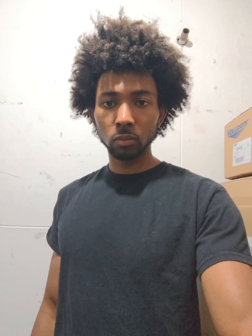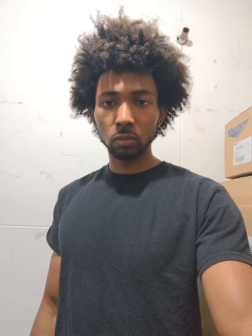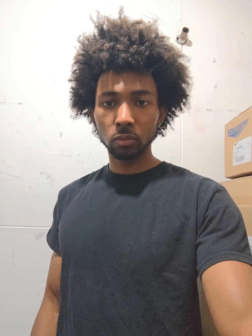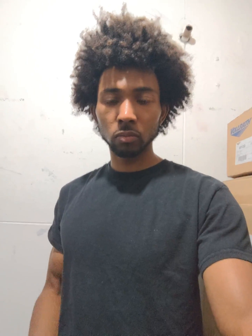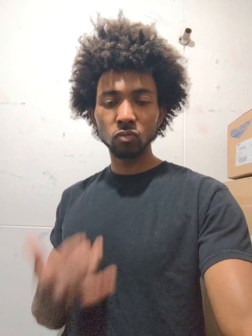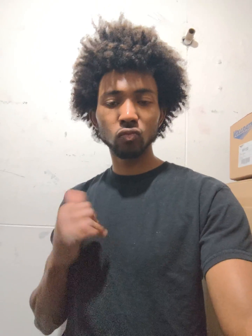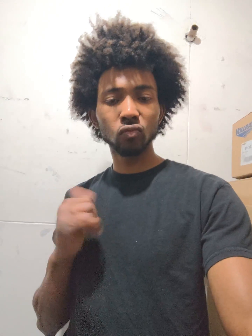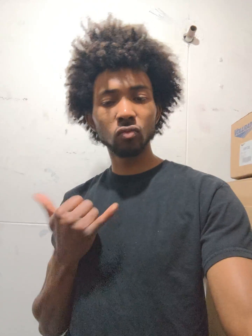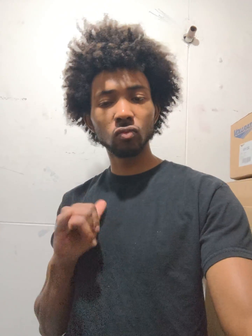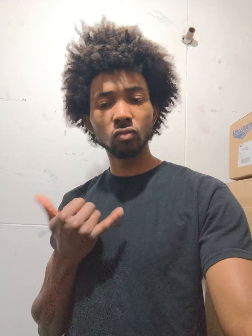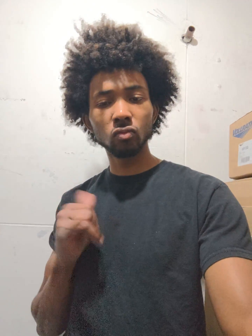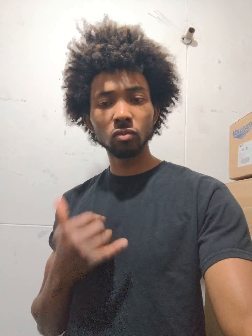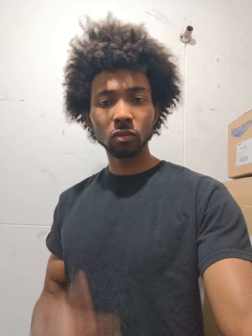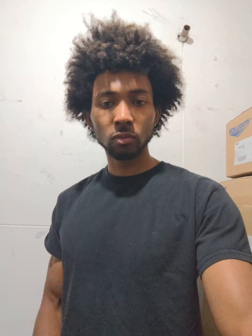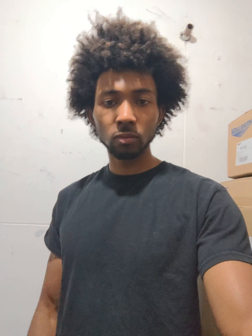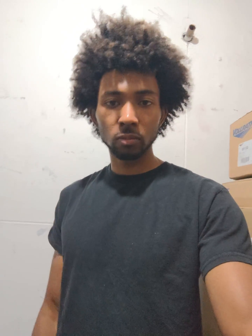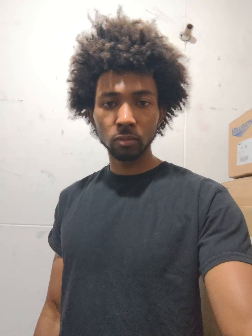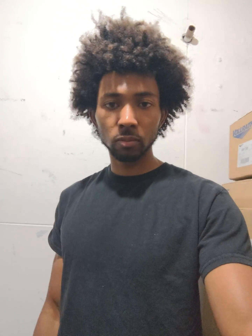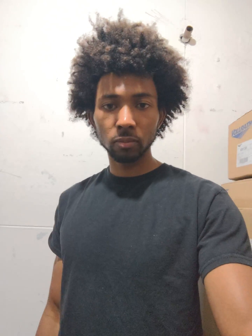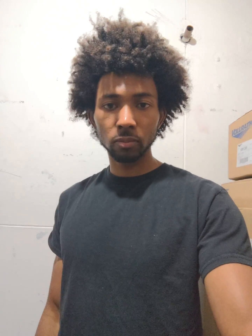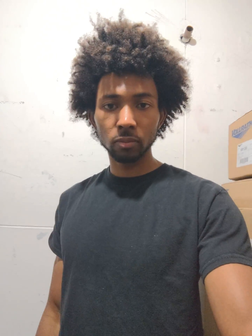party